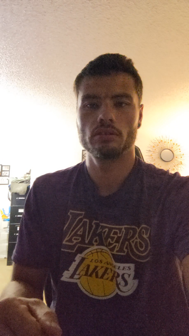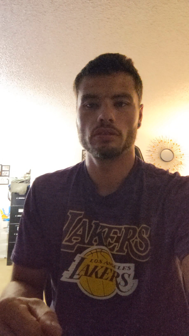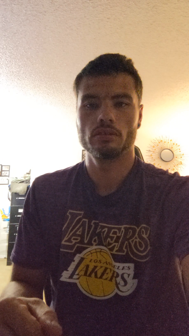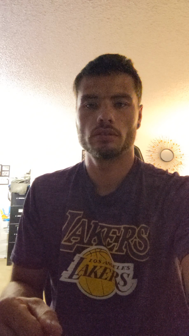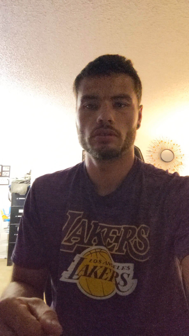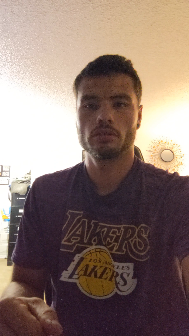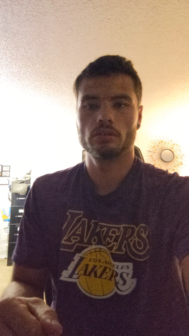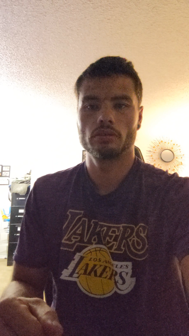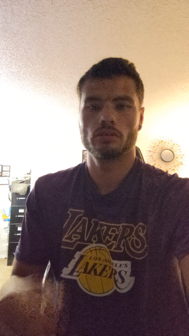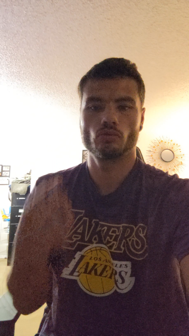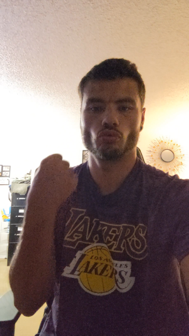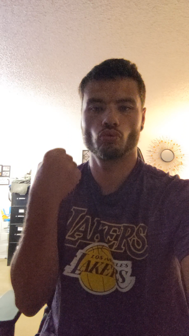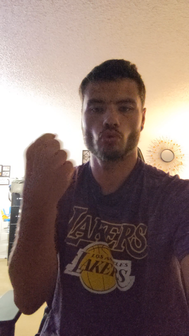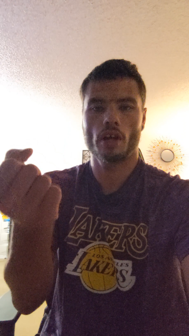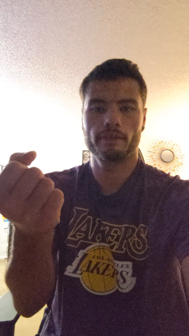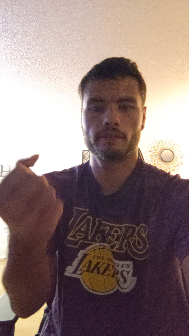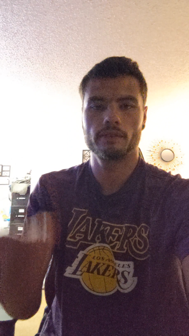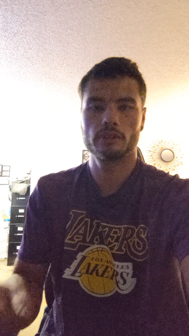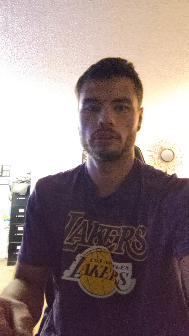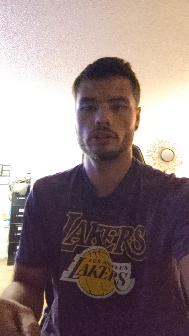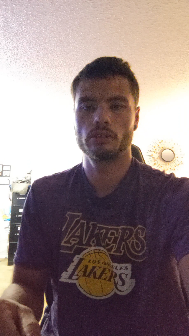drive